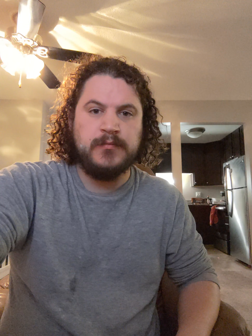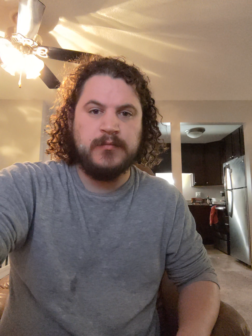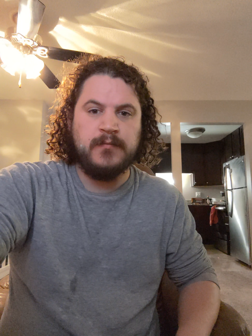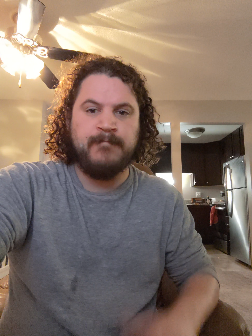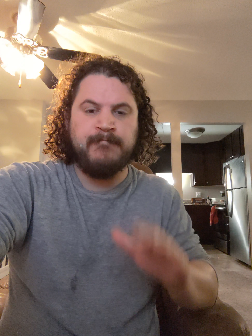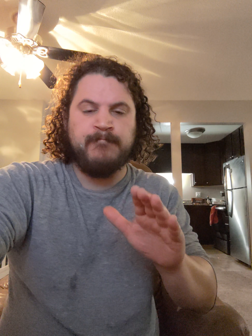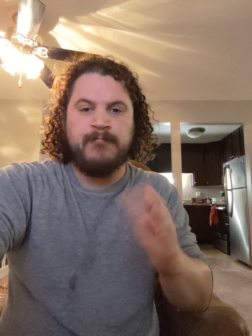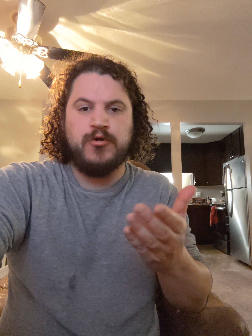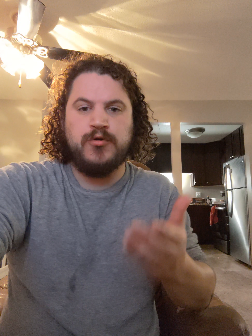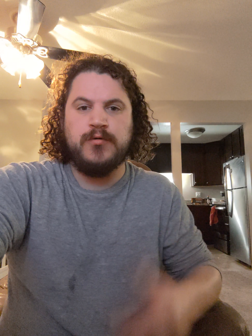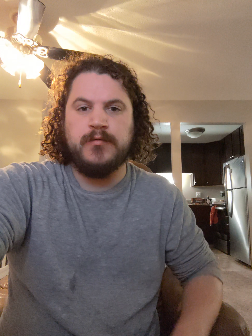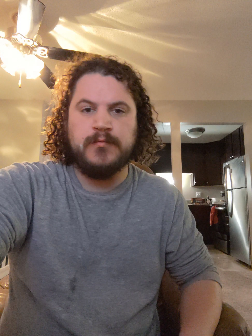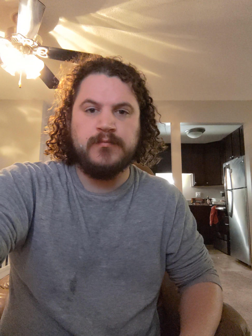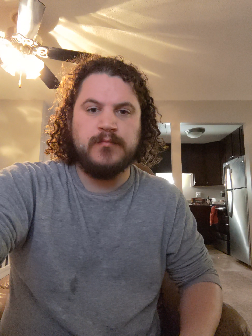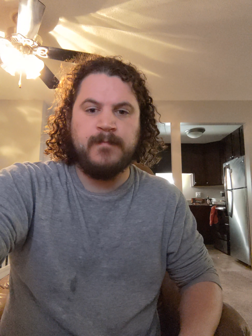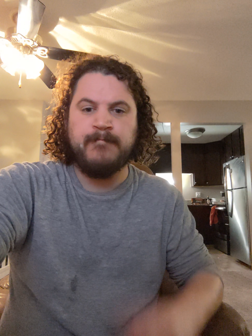book